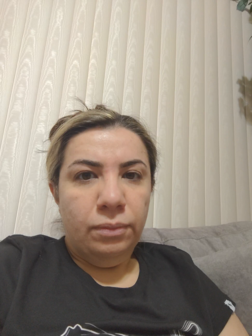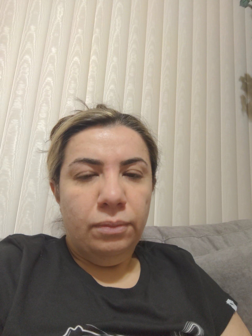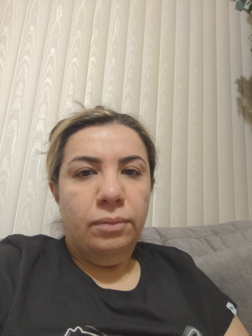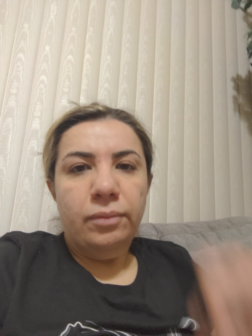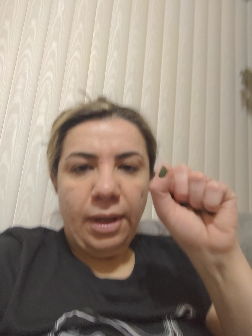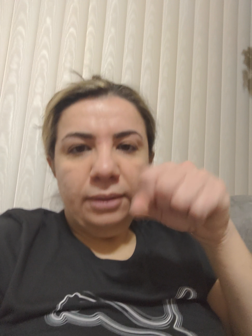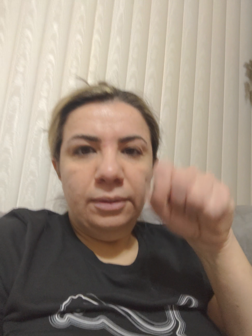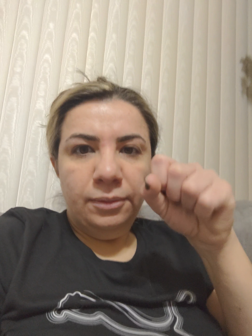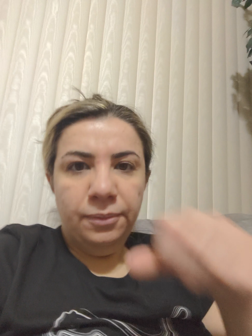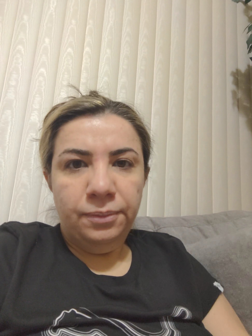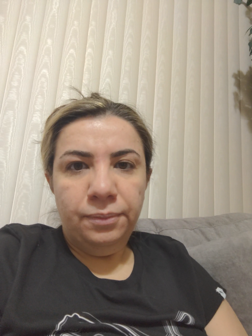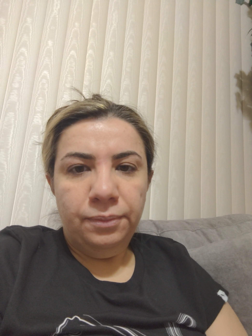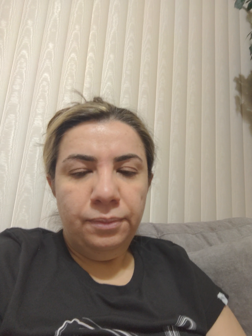yes